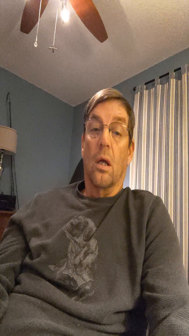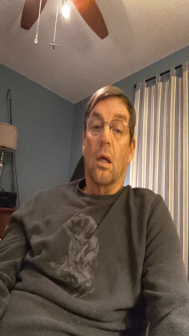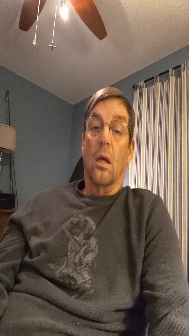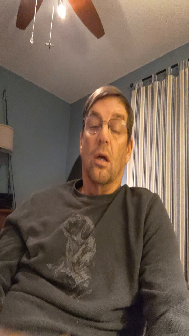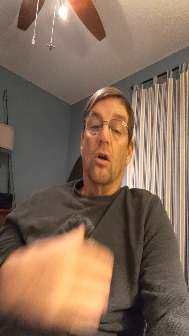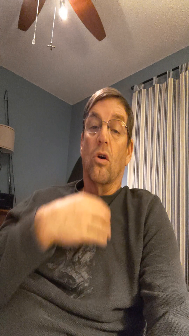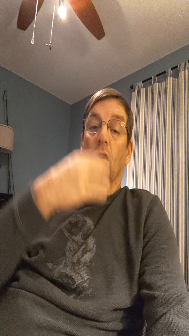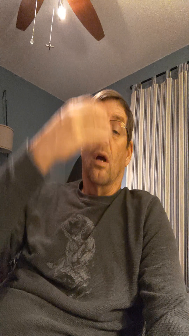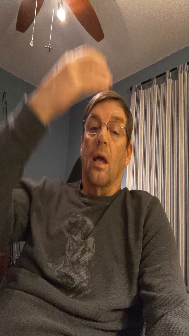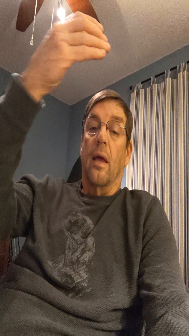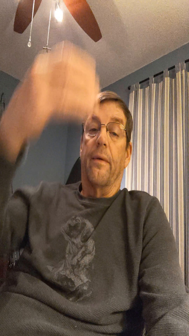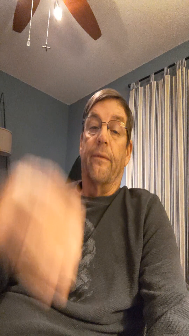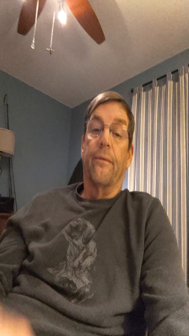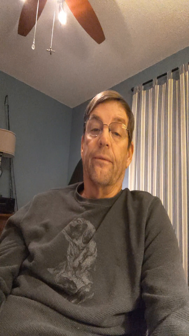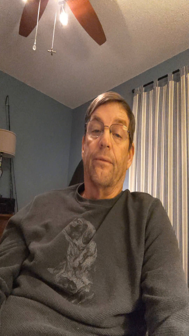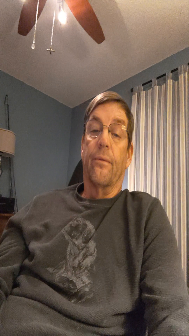giraffe